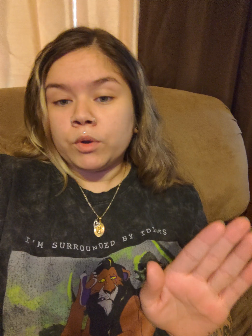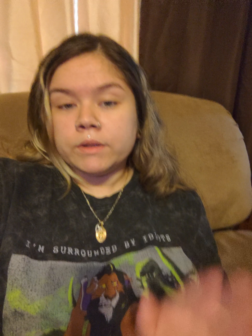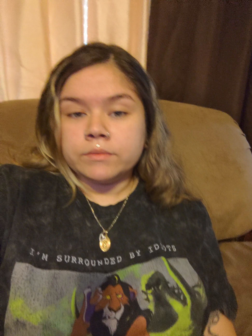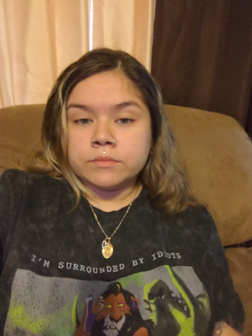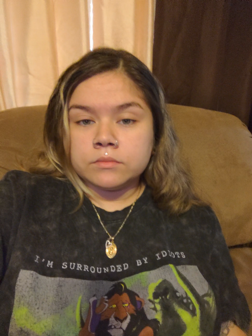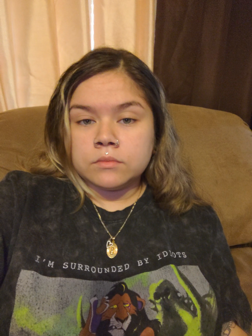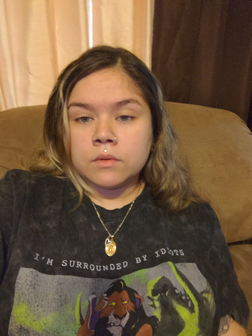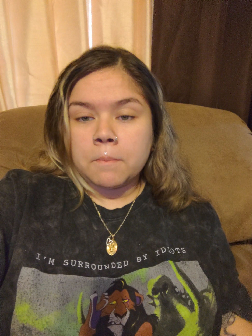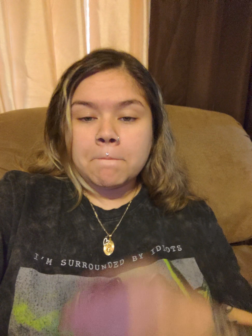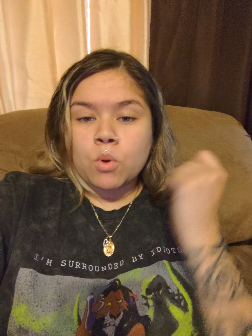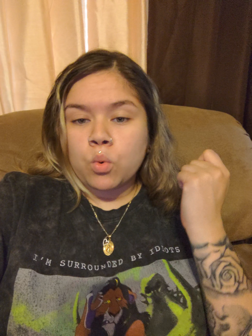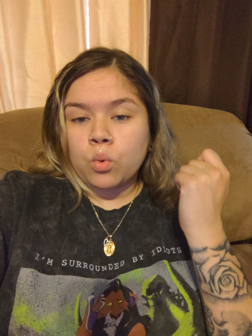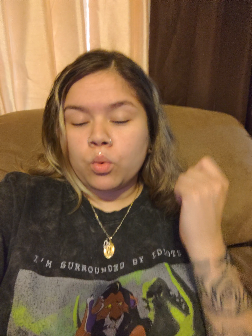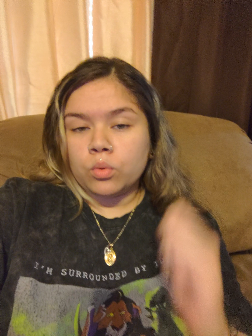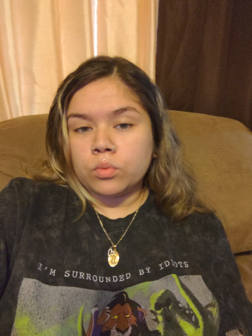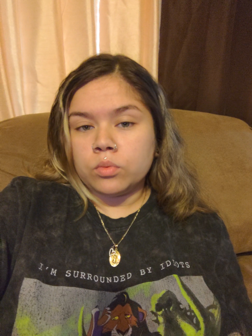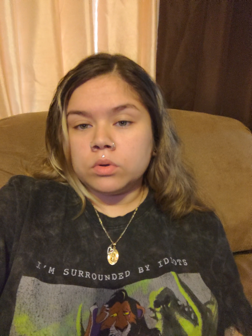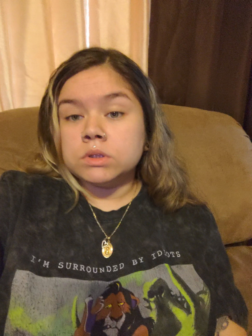pull